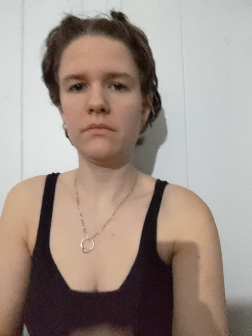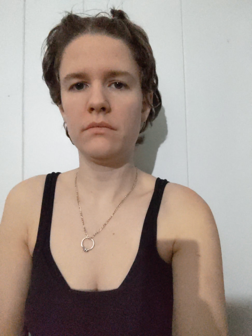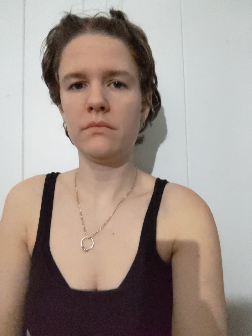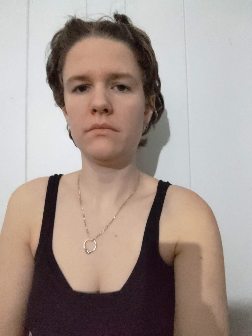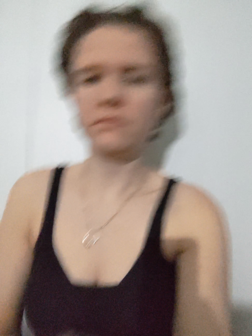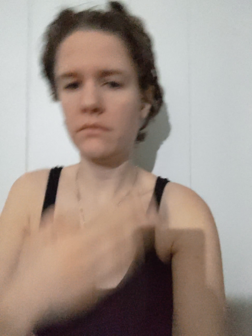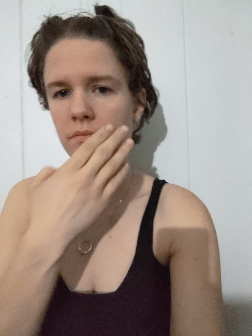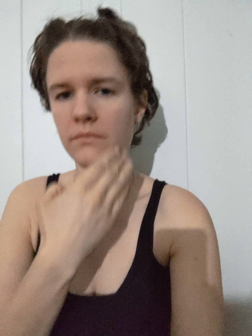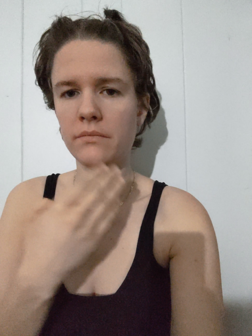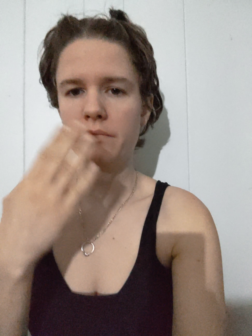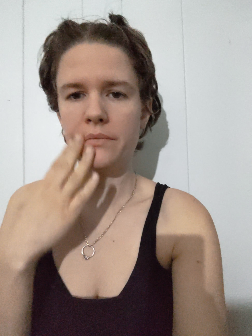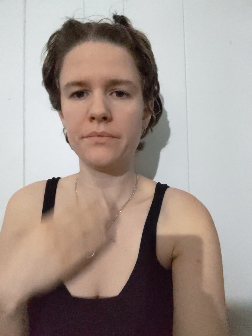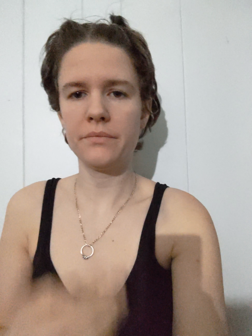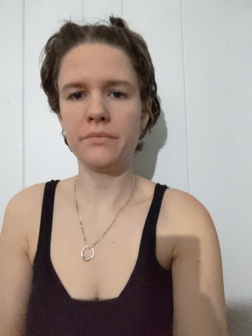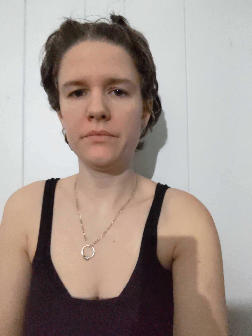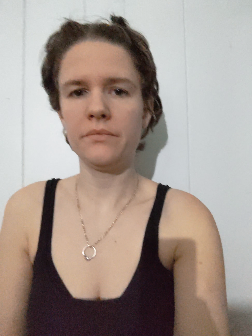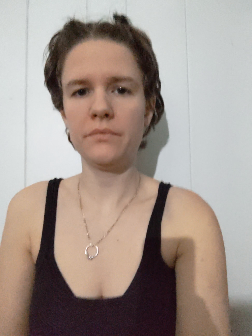napkin